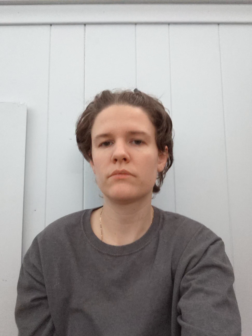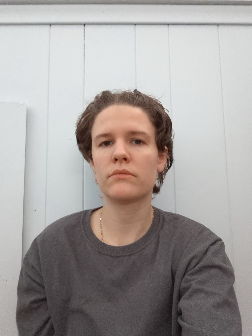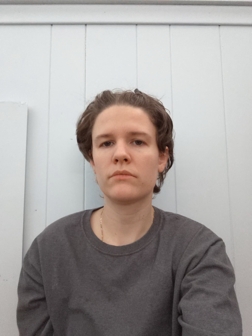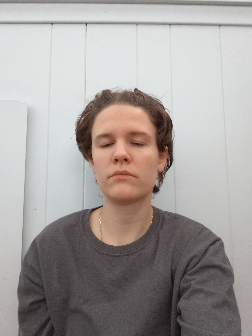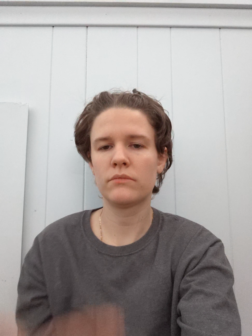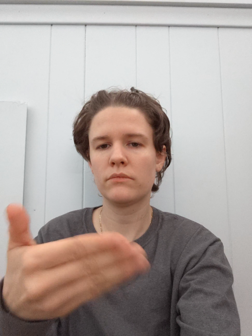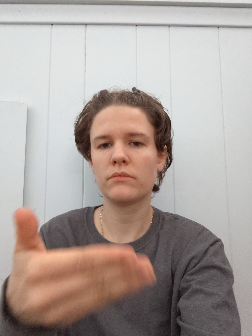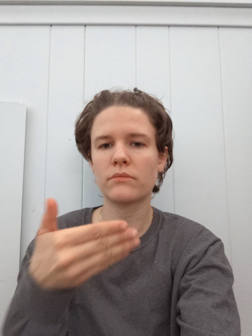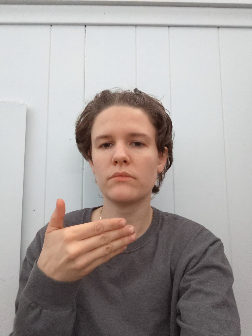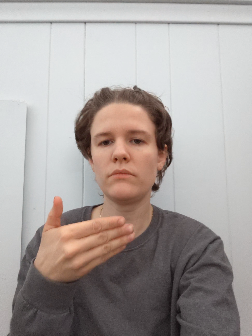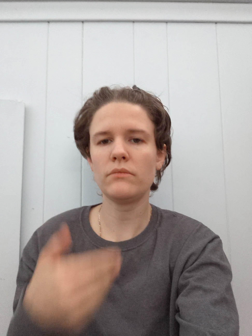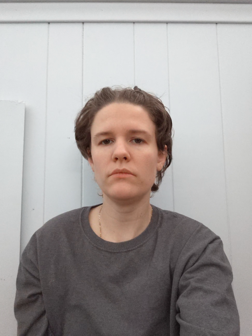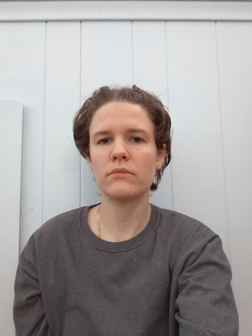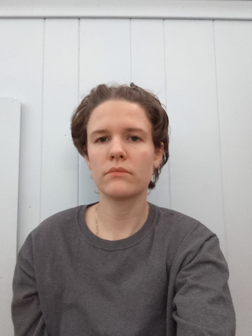before